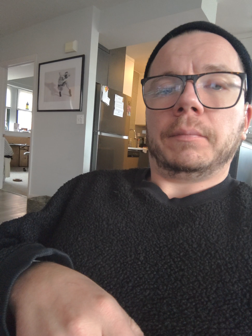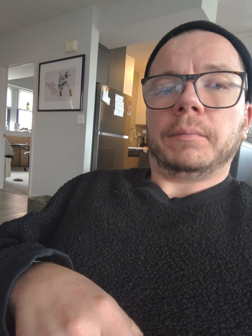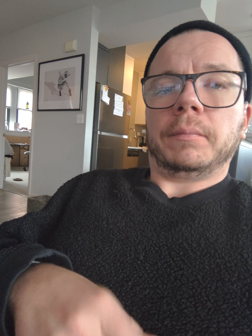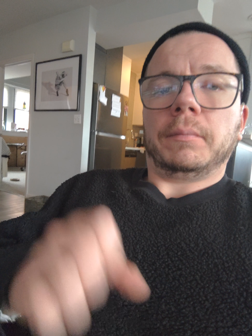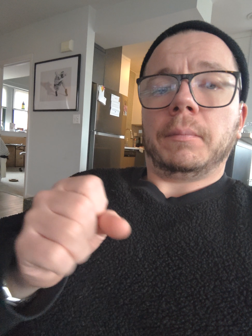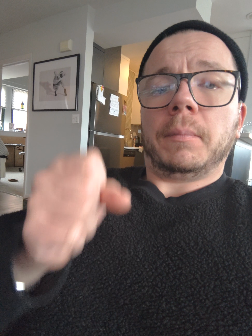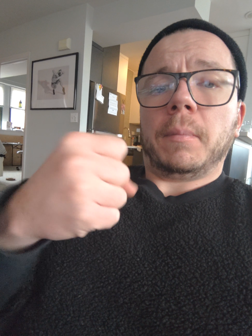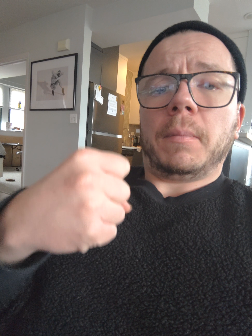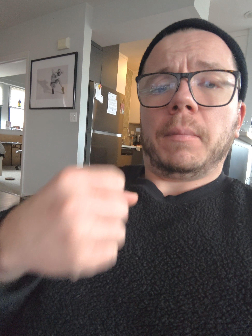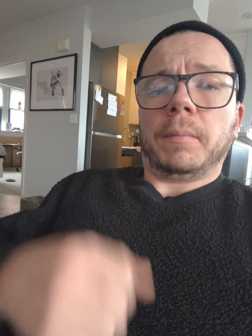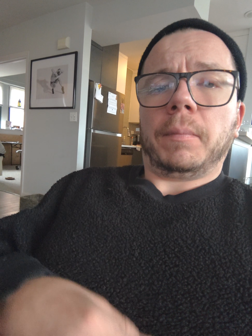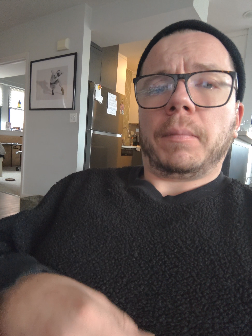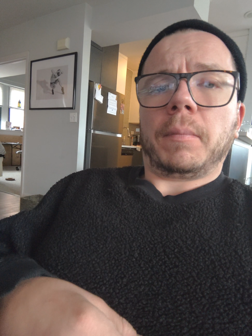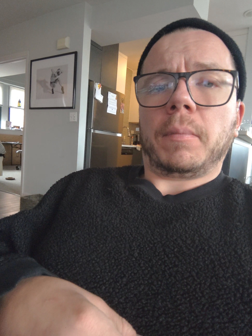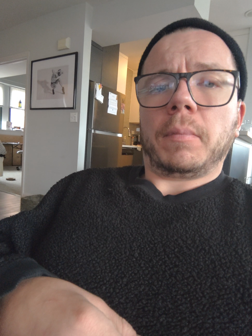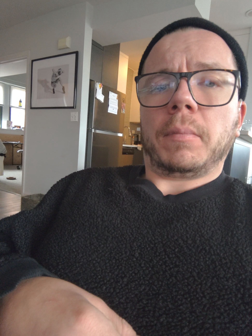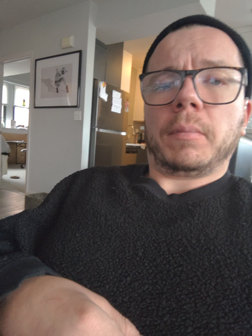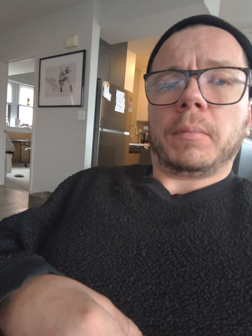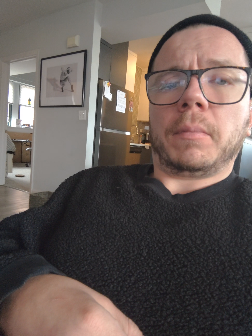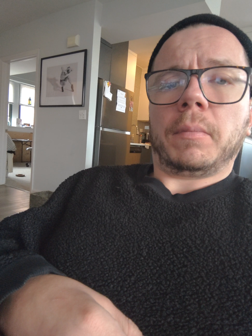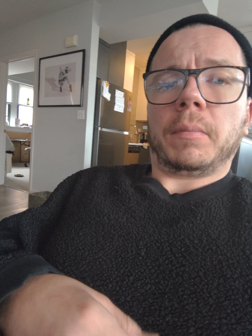make